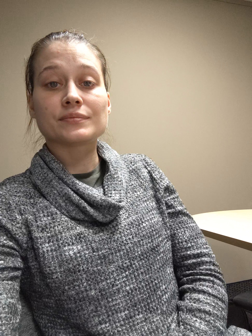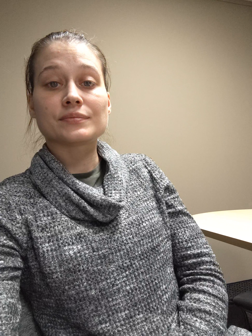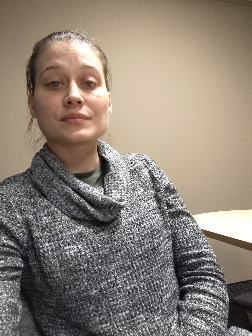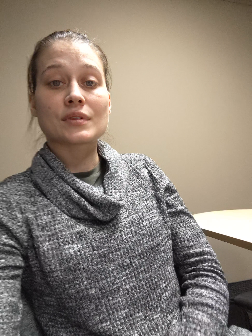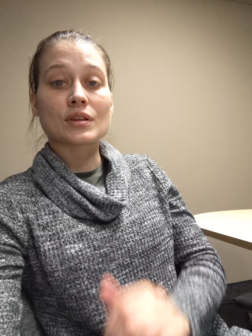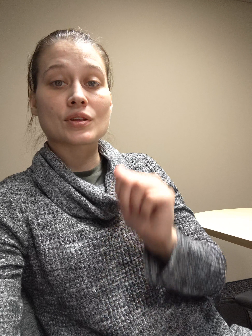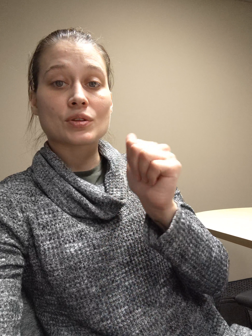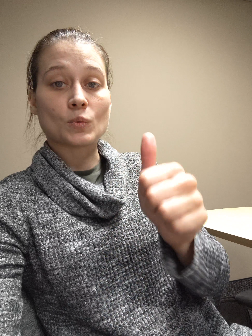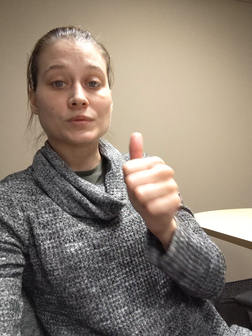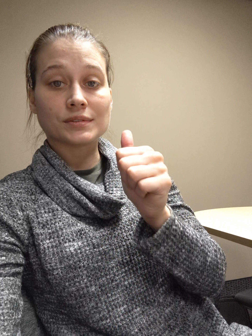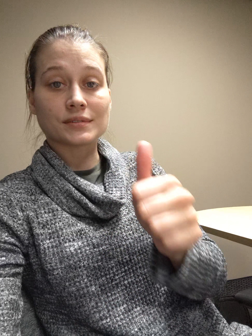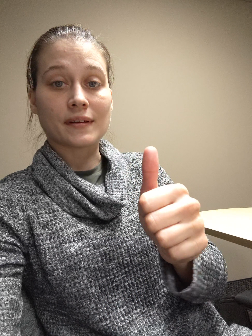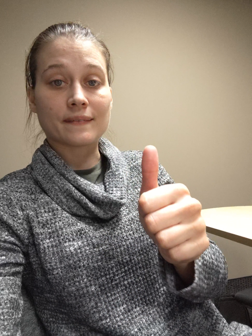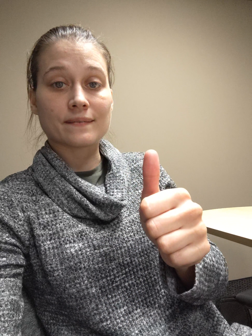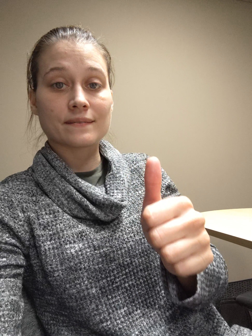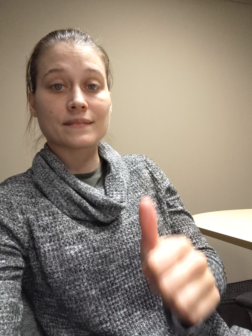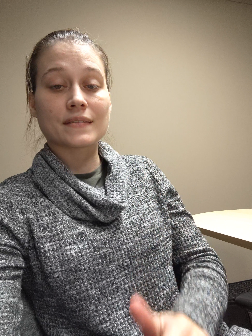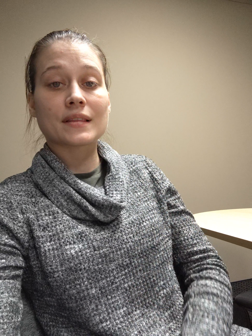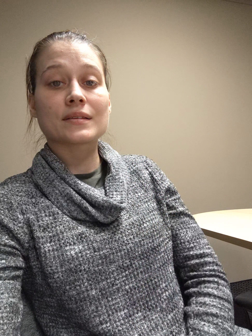yourself